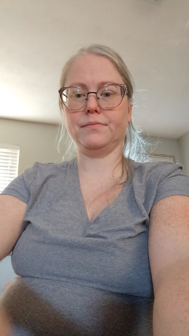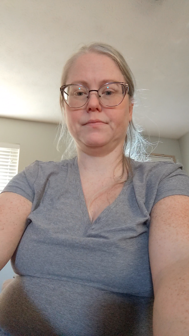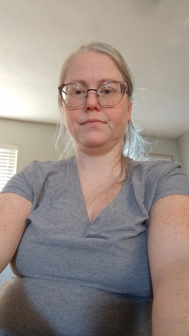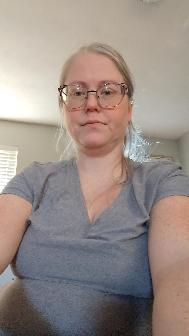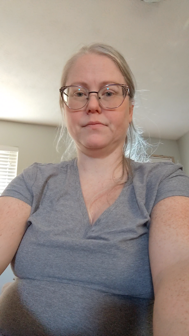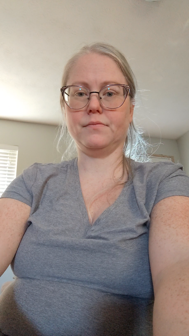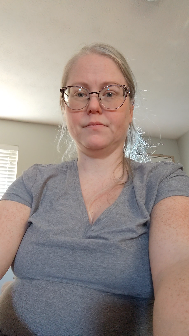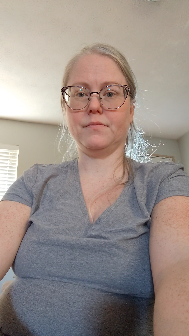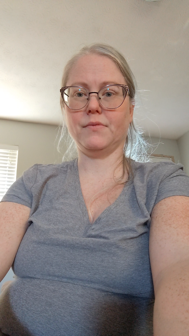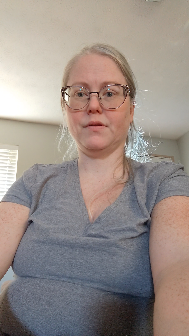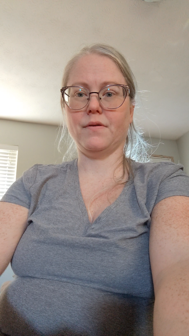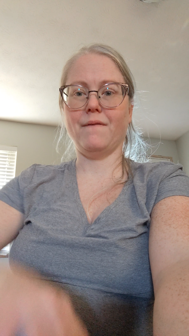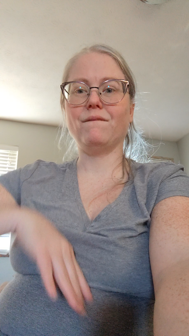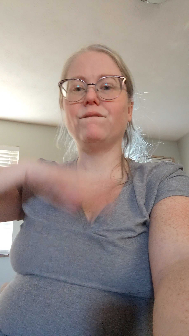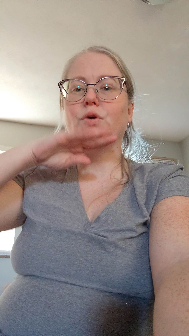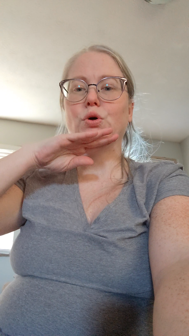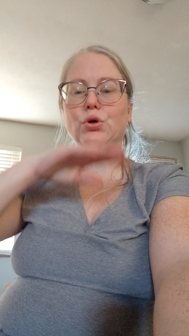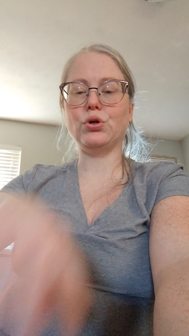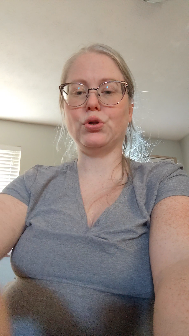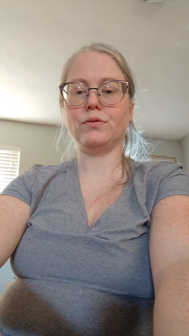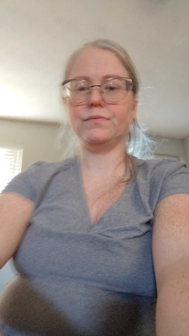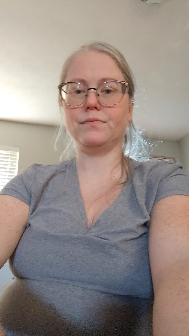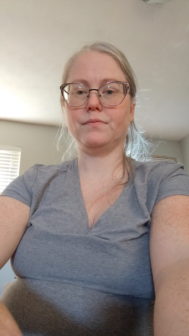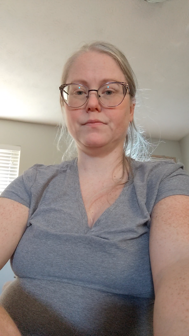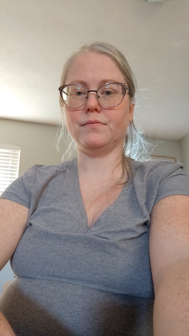full